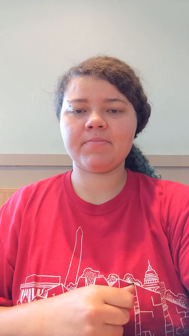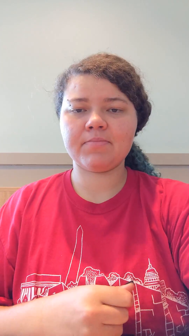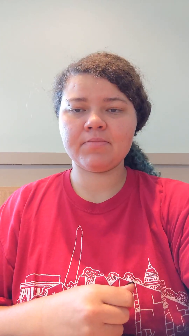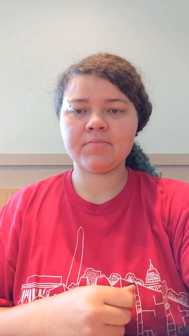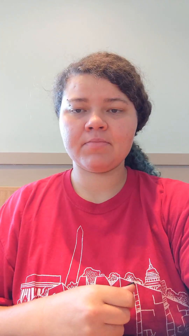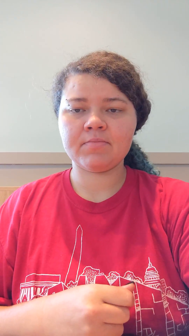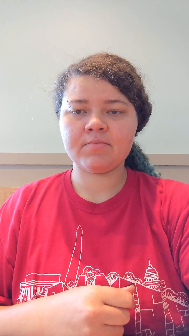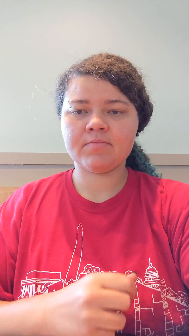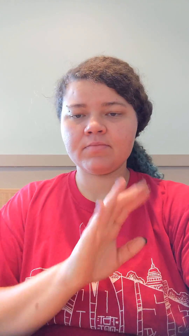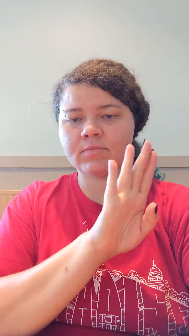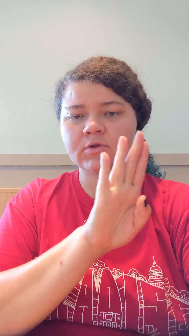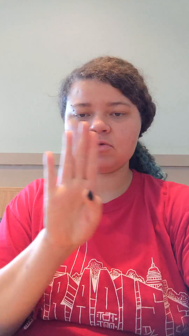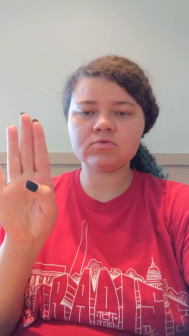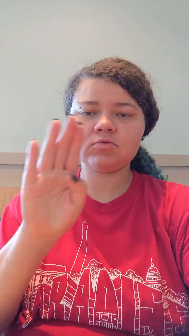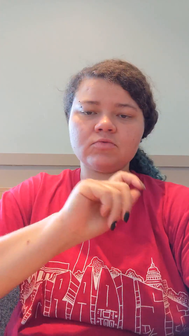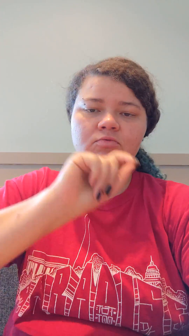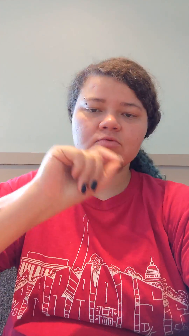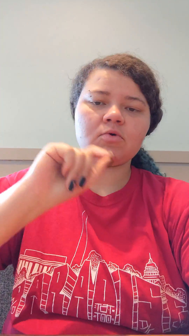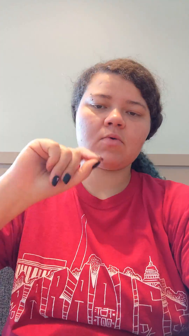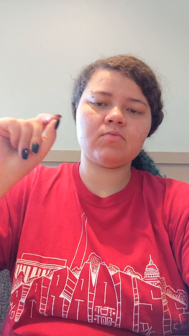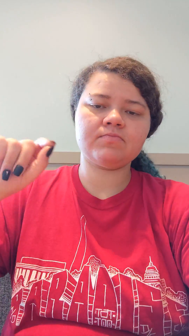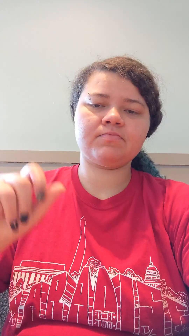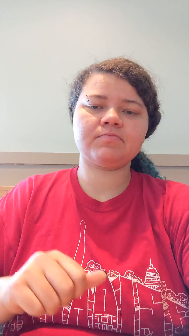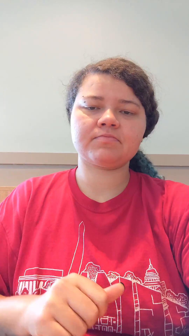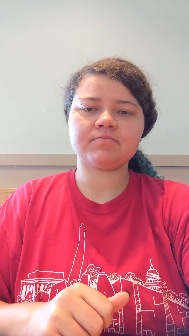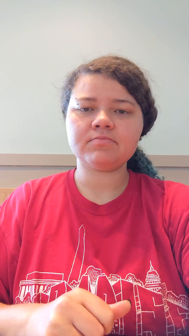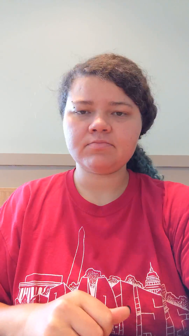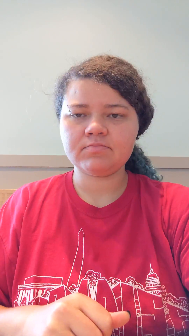chalk